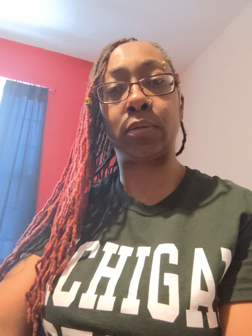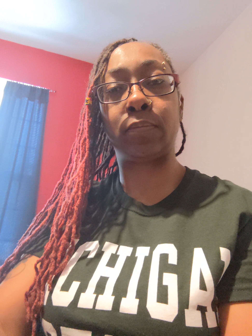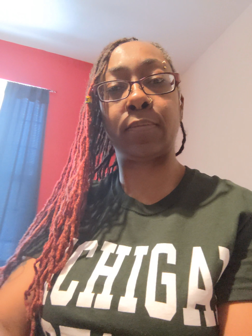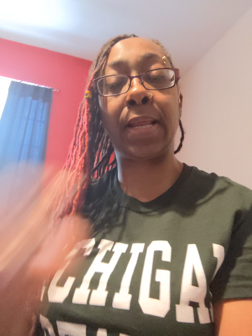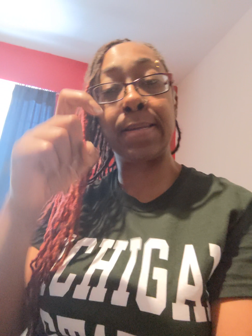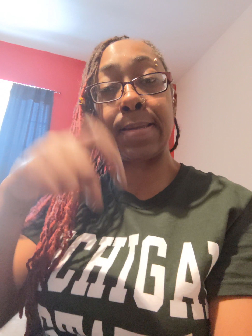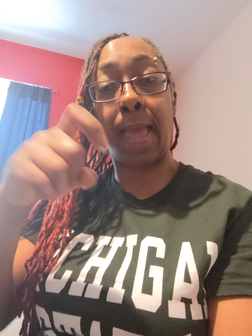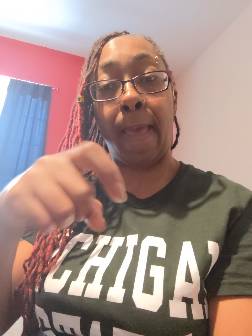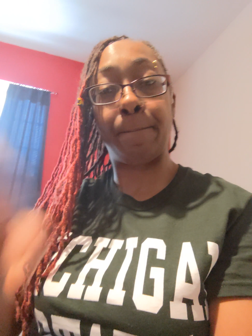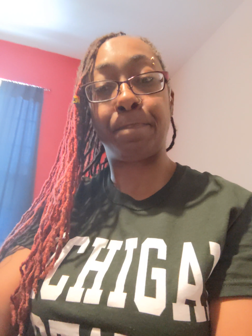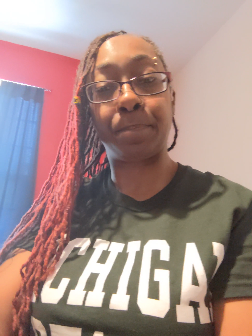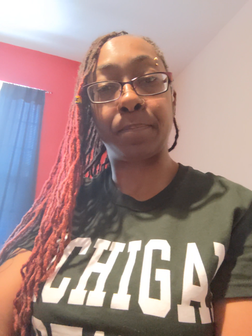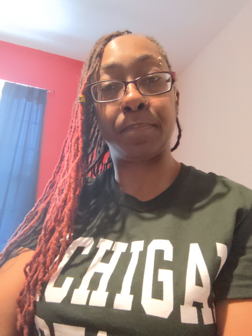time